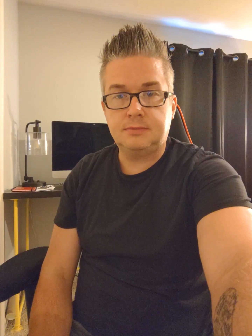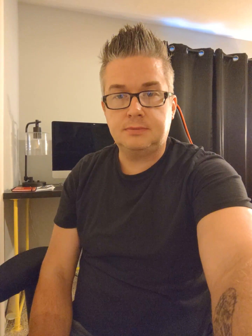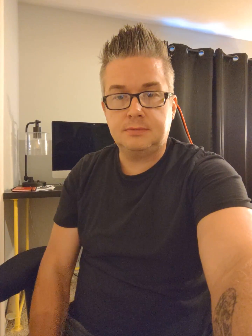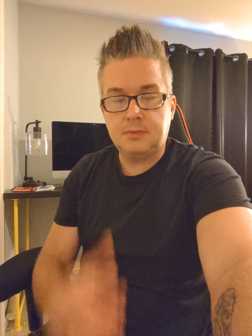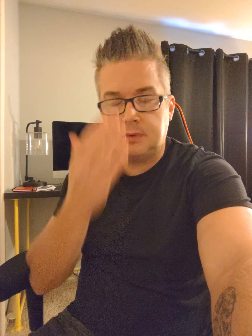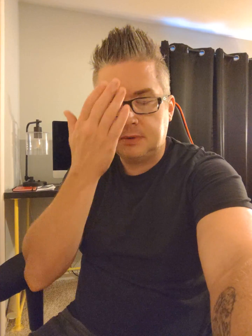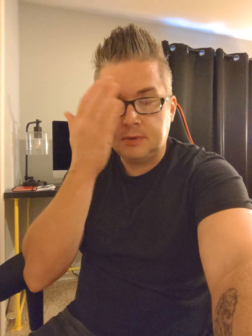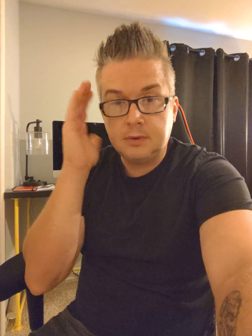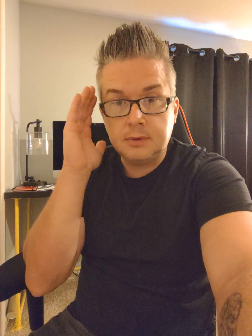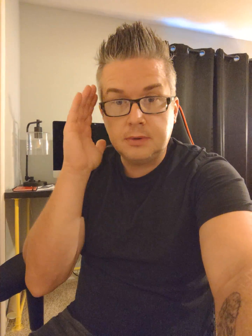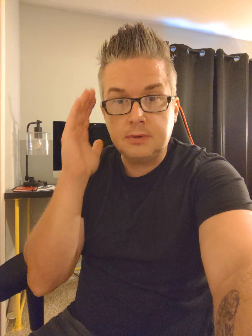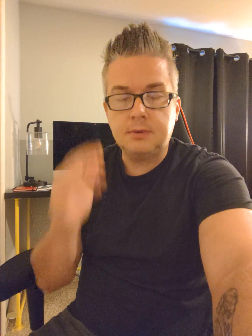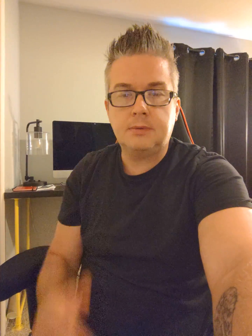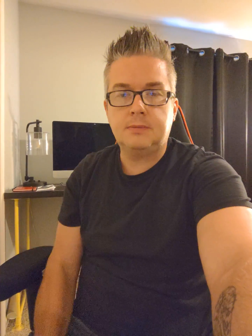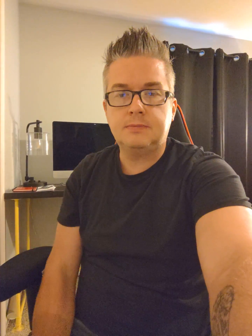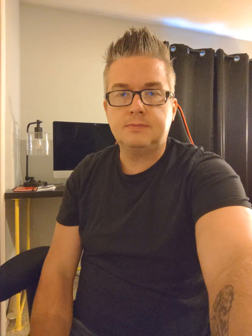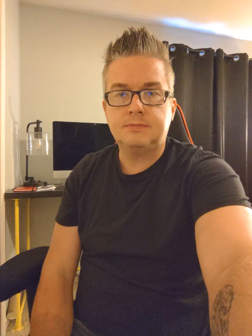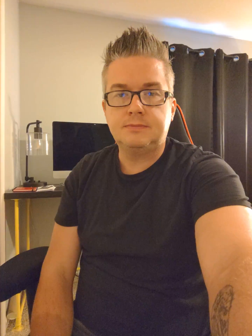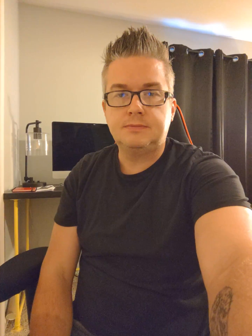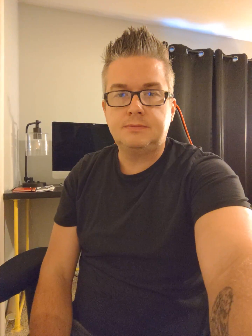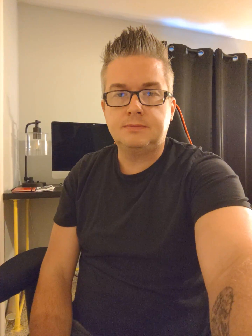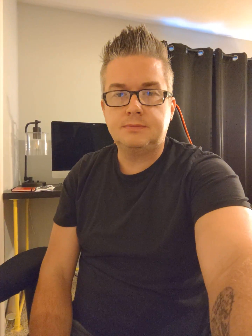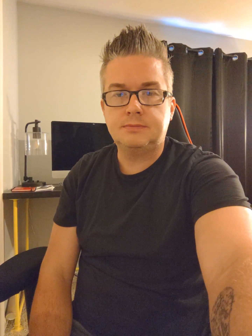peekaboo